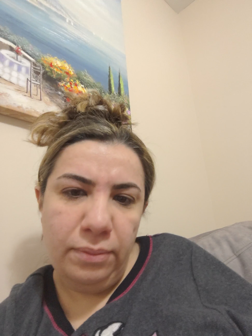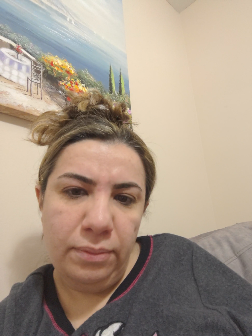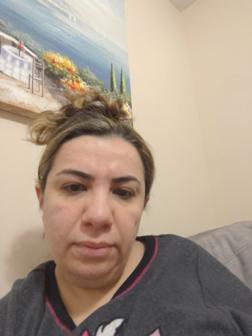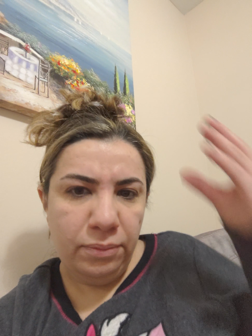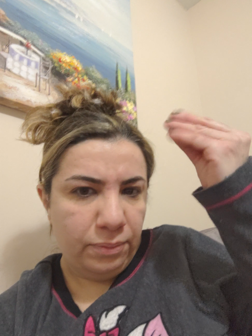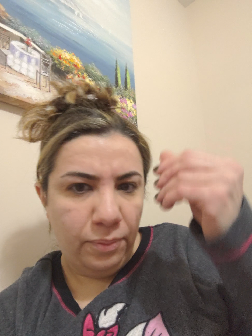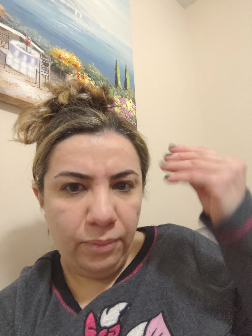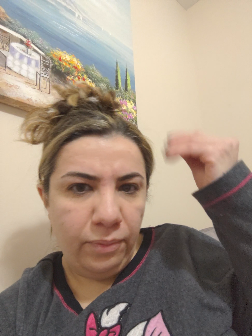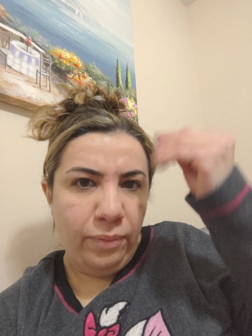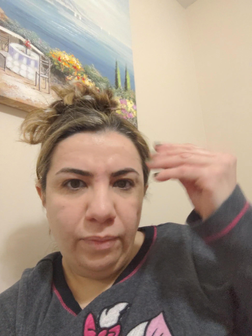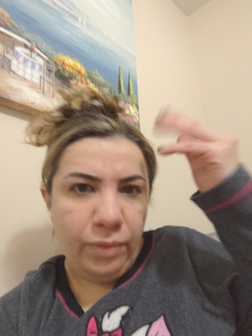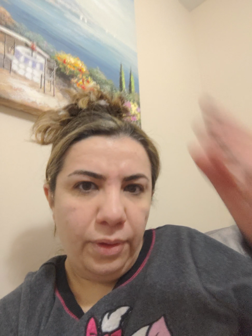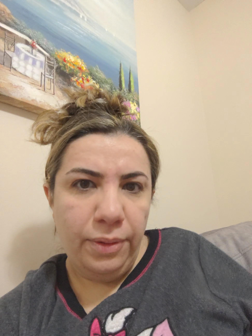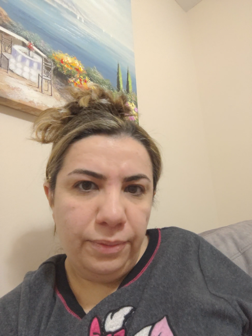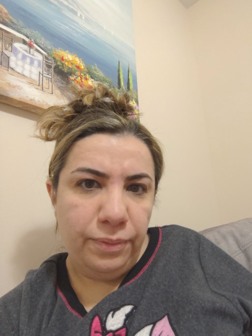think